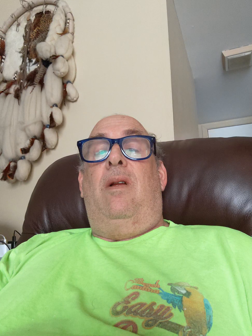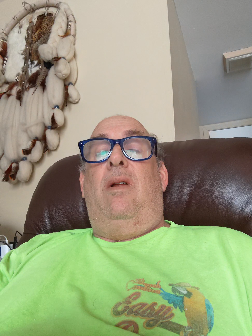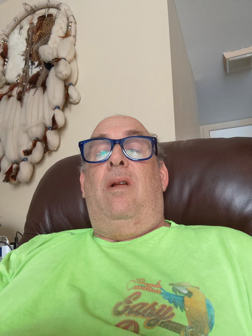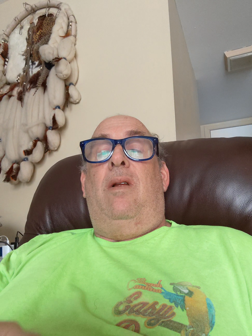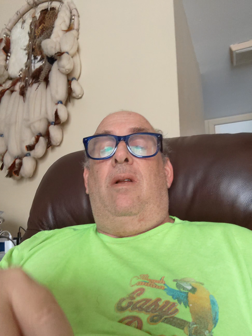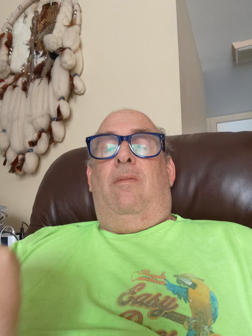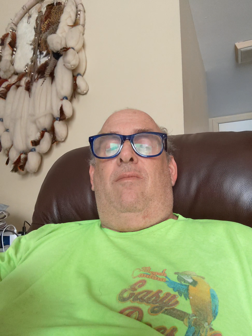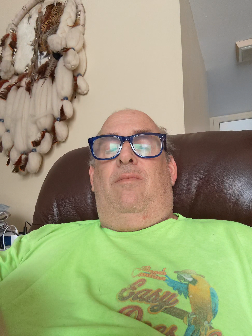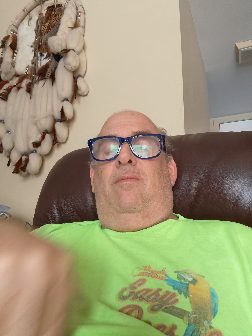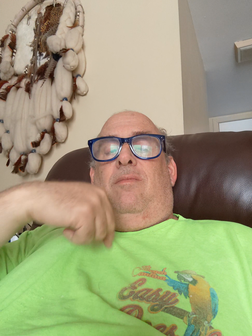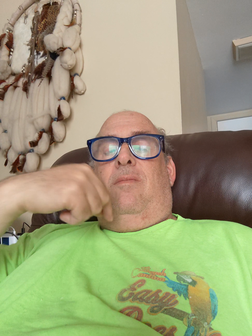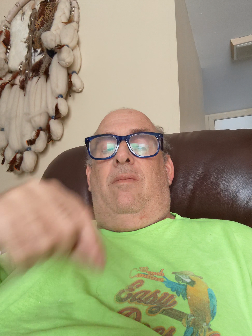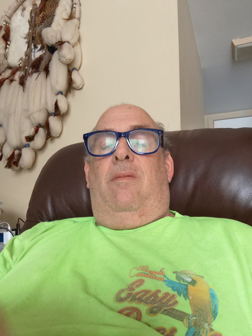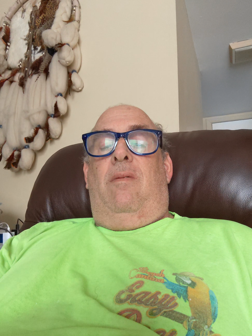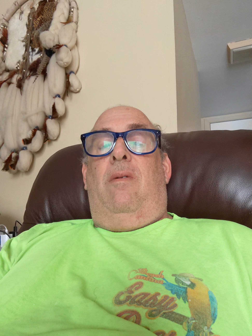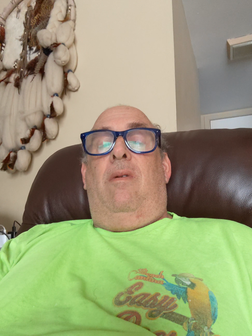zipper